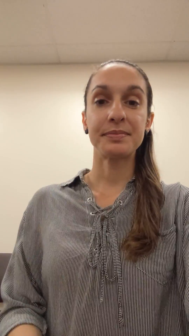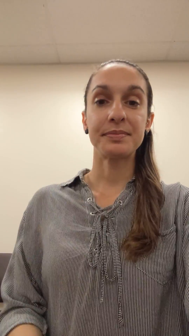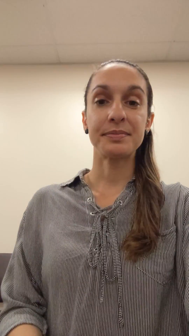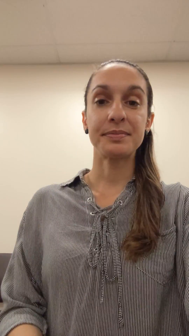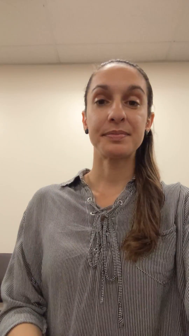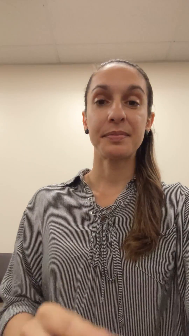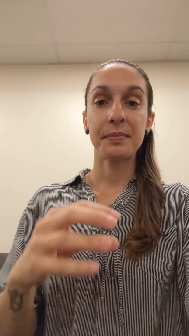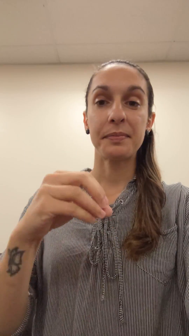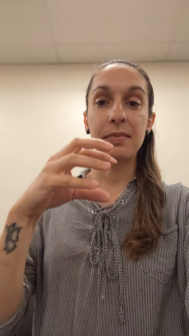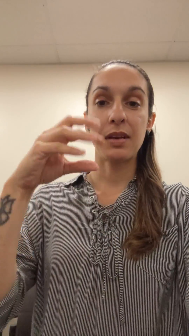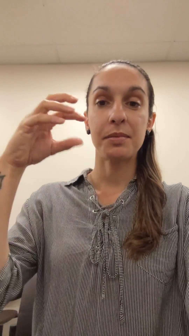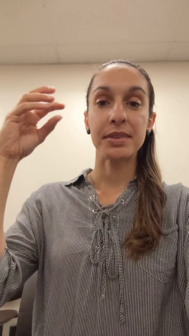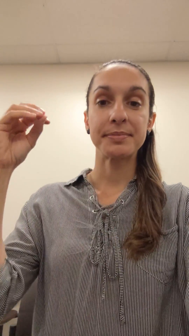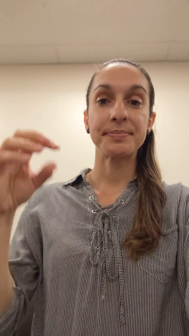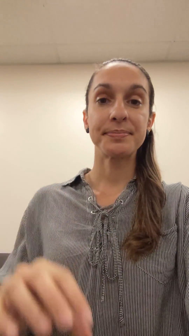bubbles